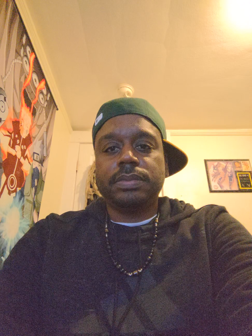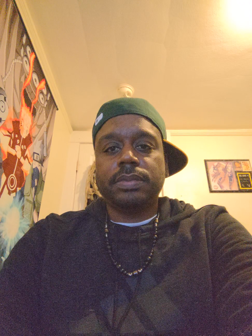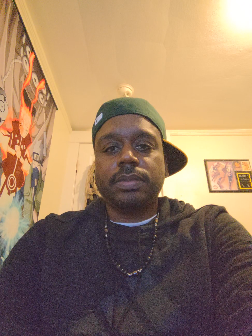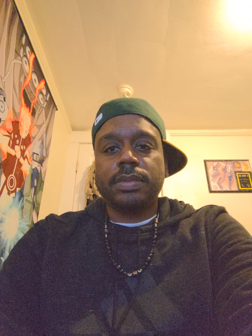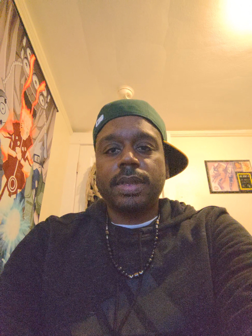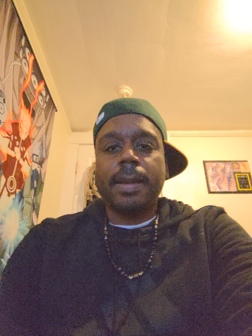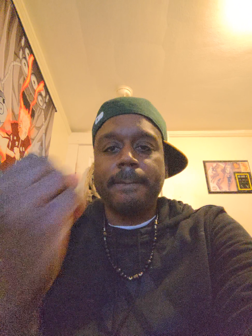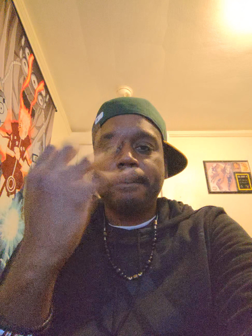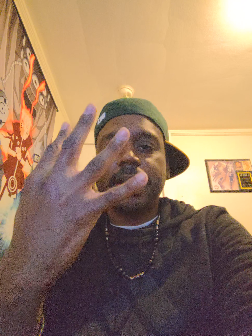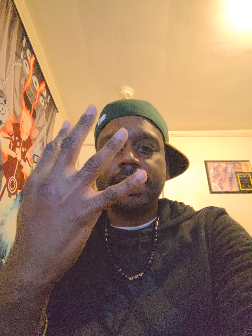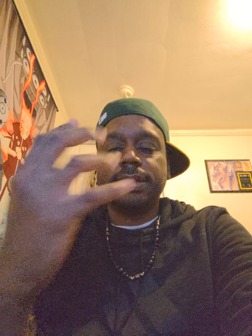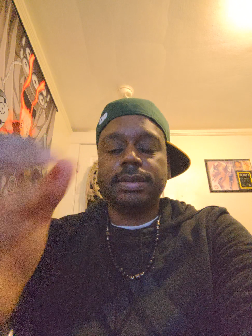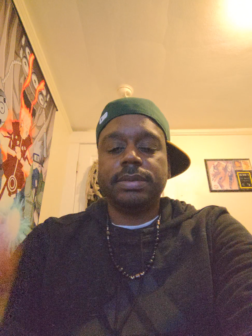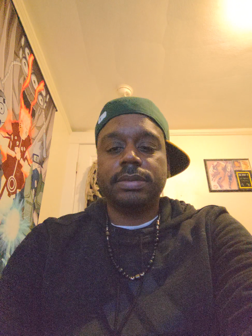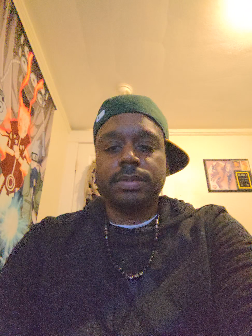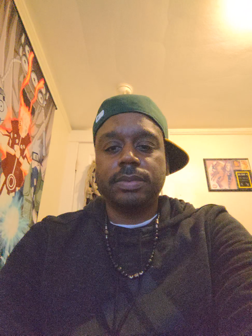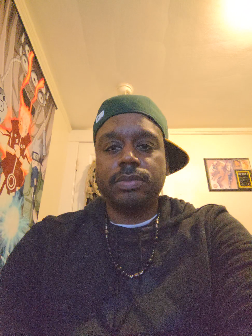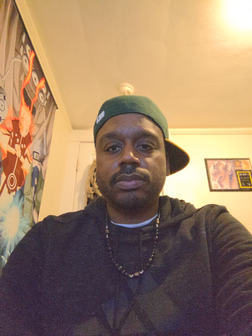many